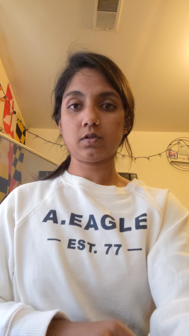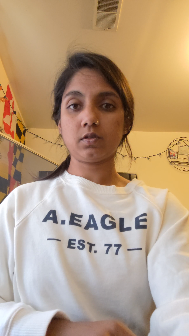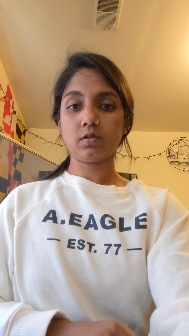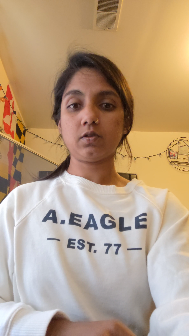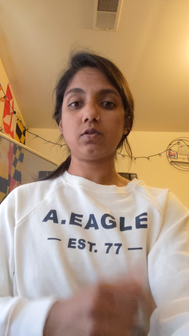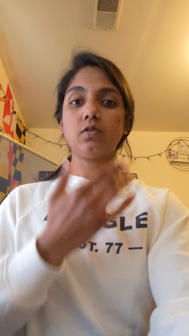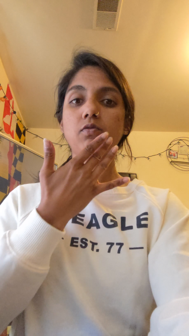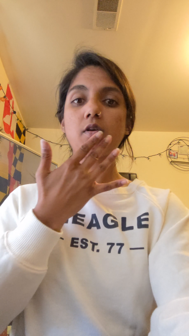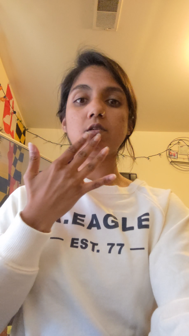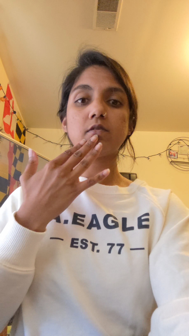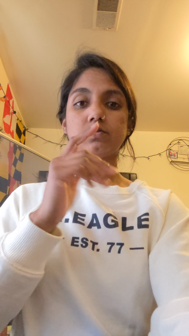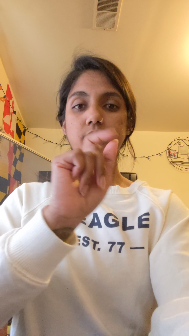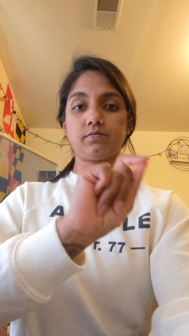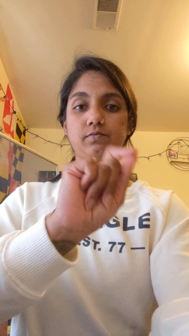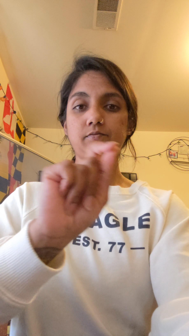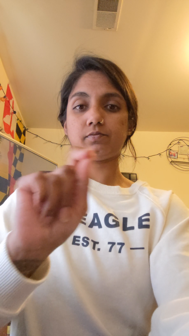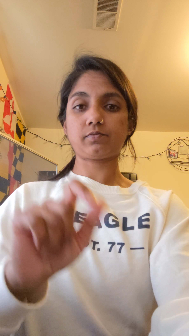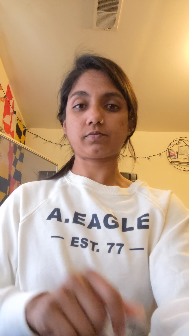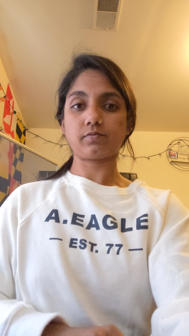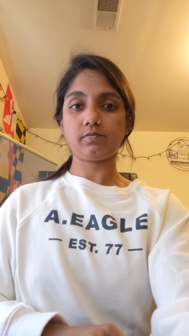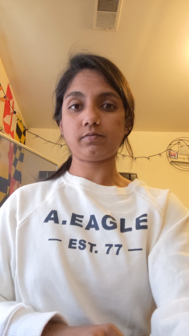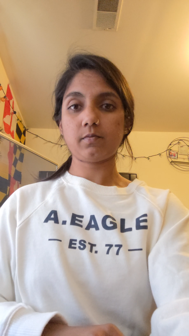crayon